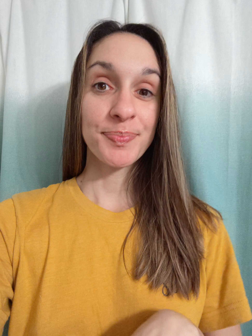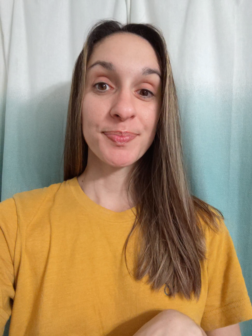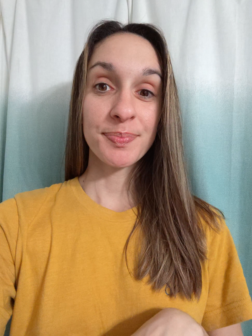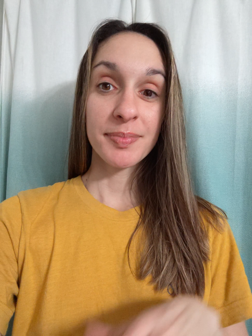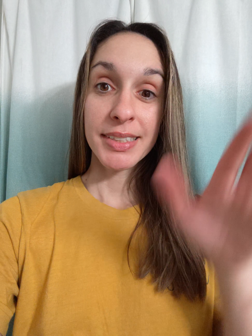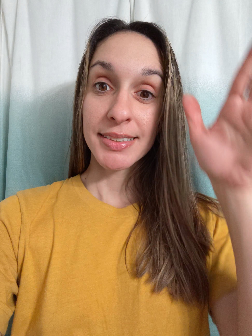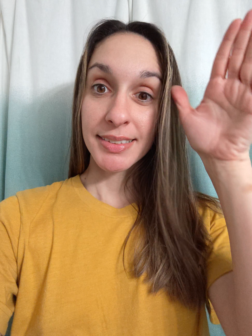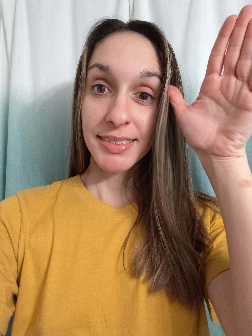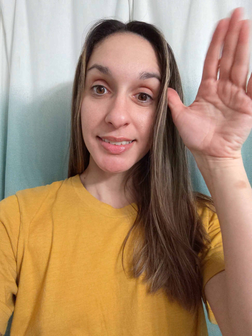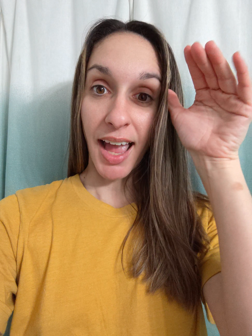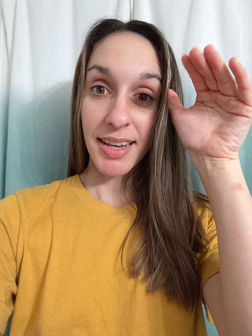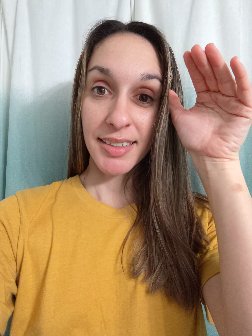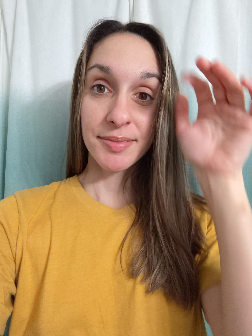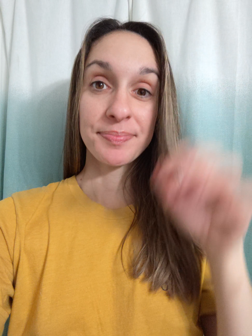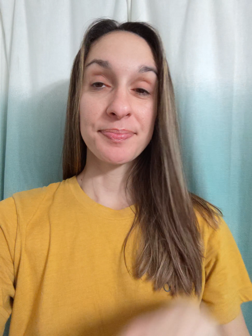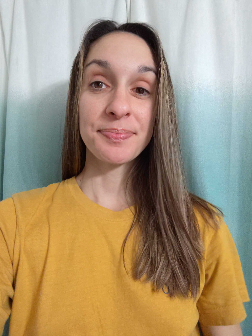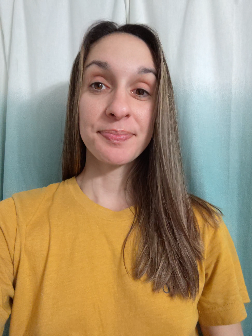donkey